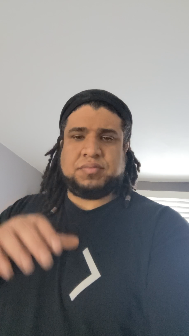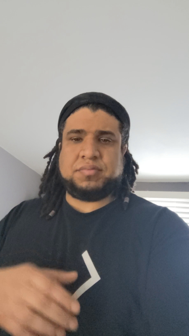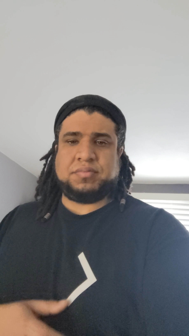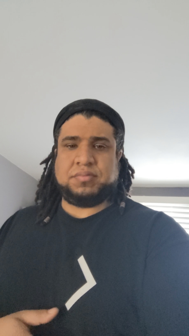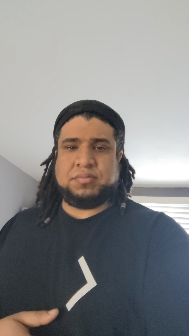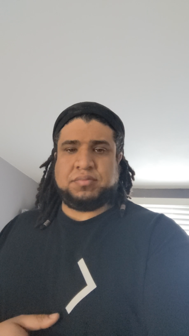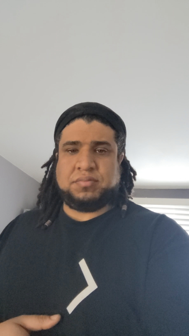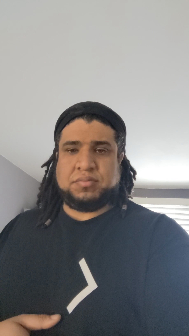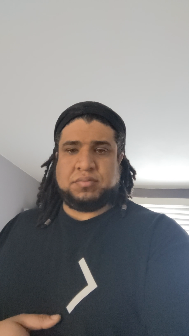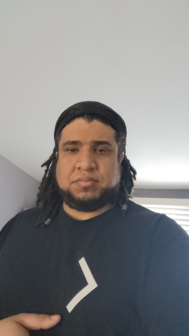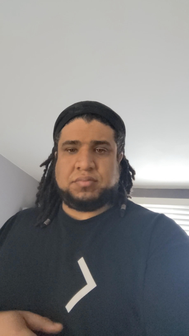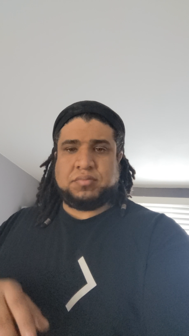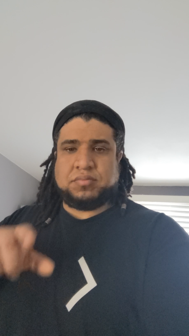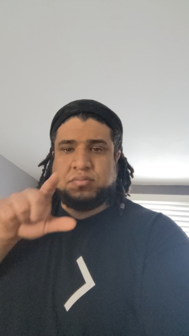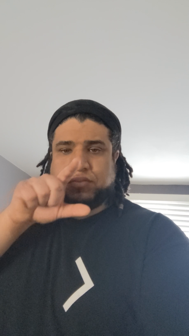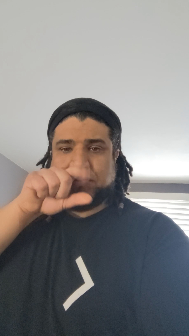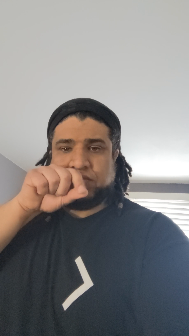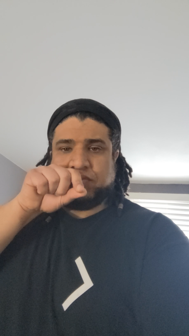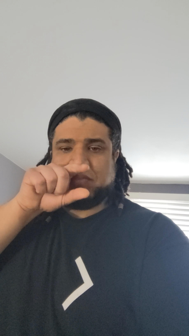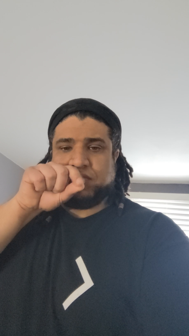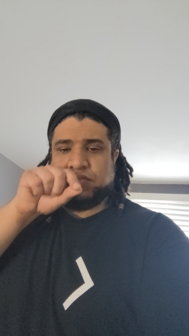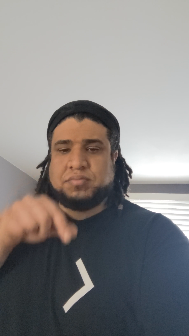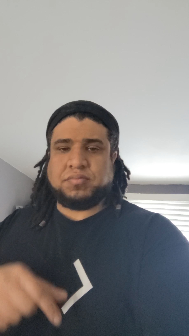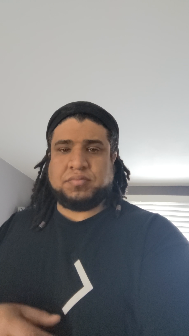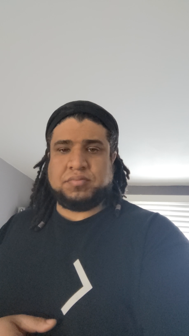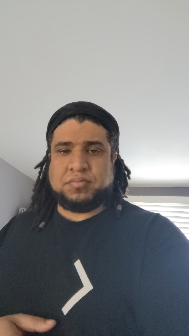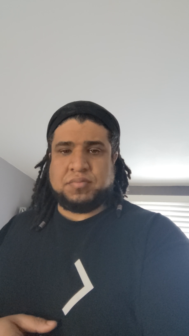chicken